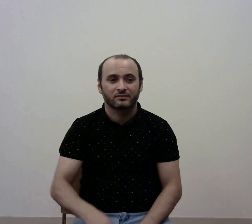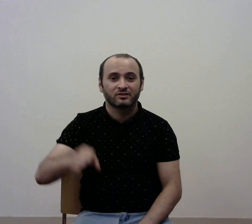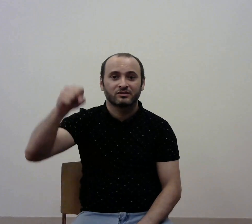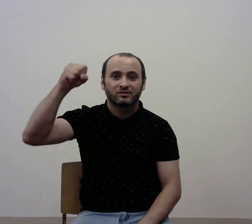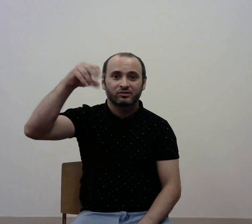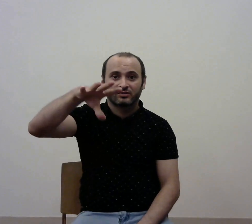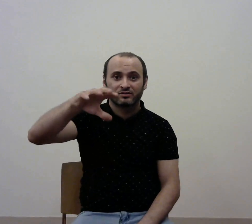işigi